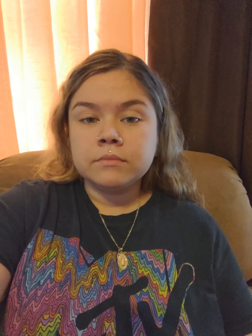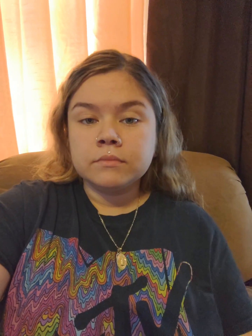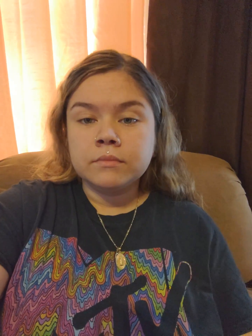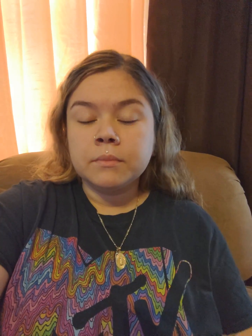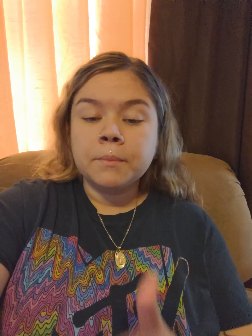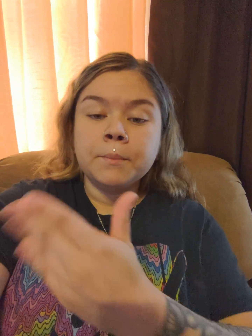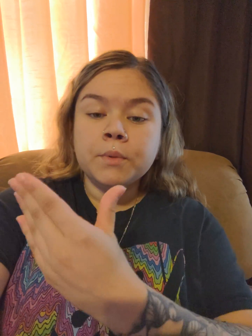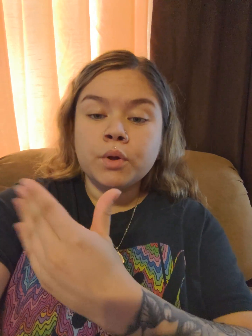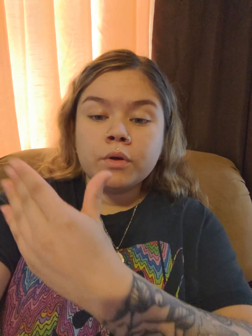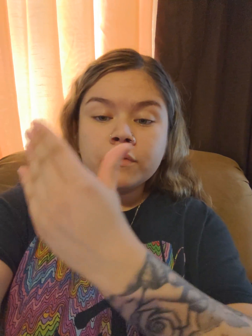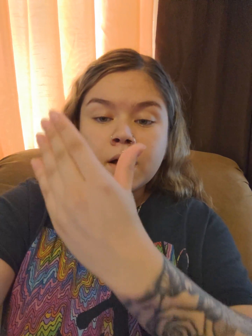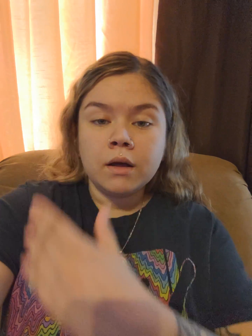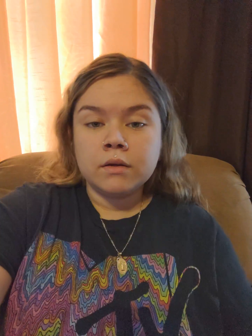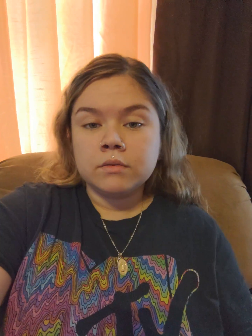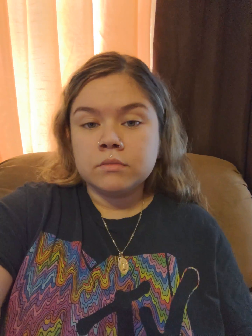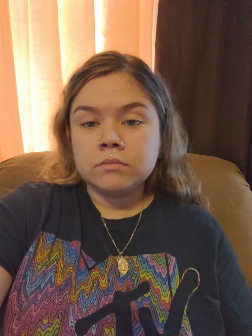butterfly